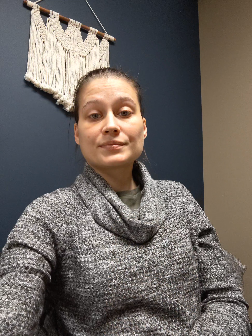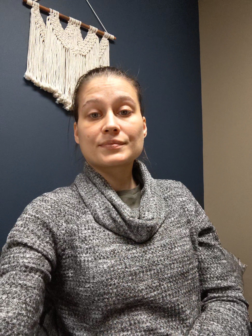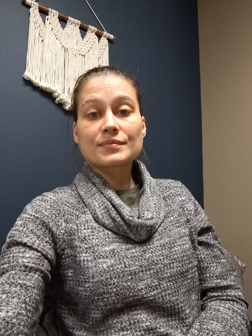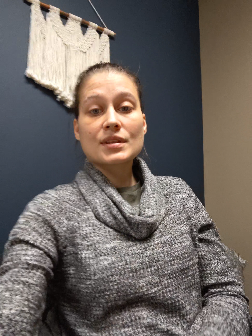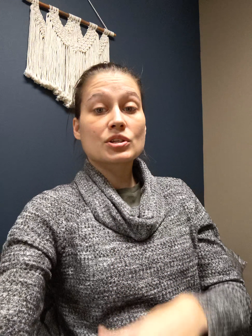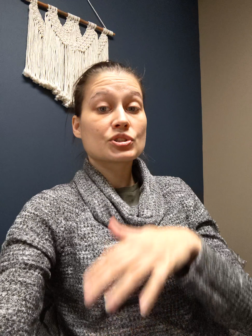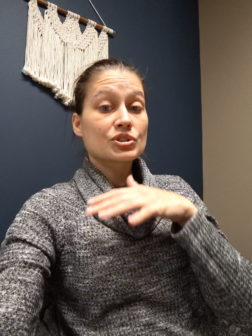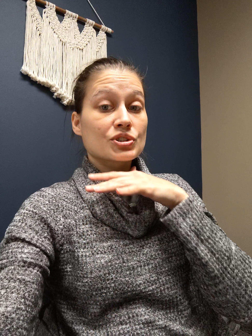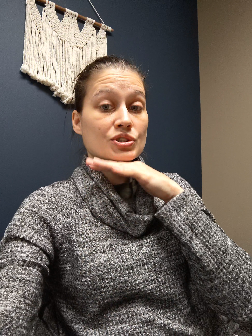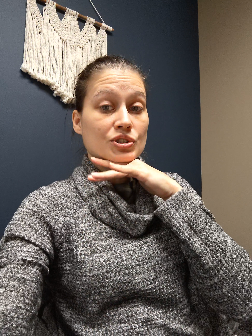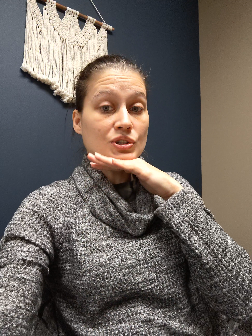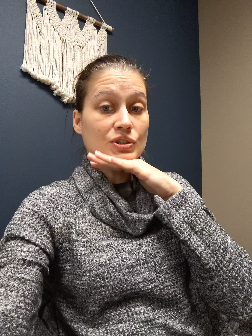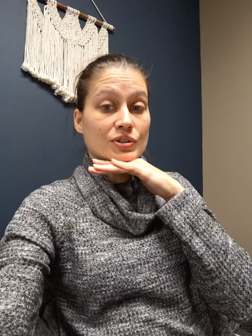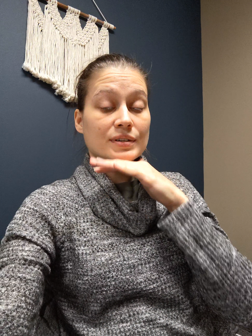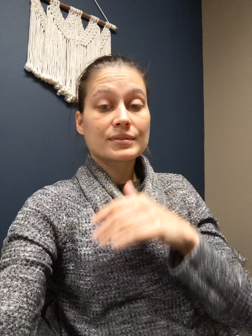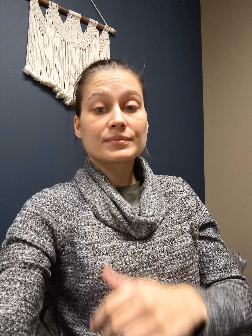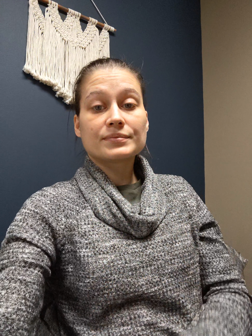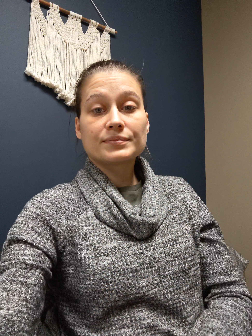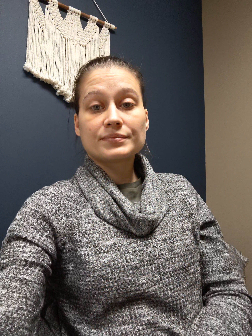dirty